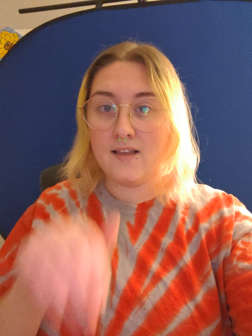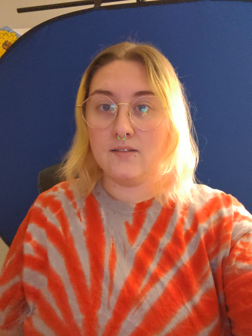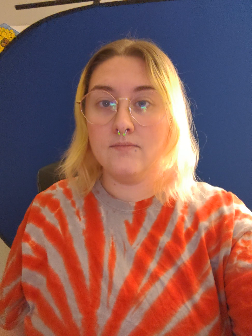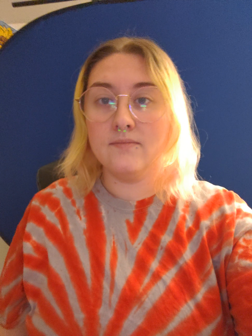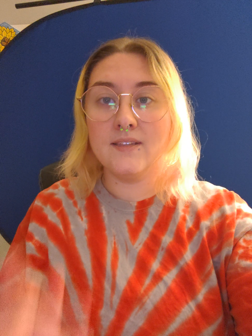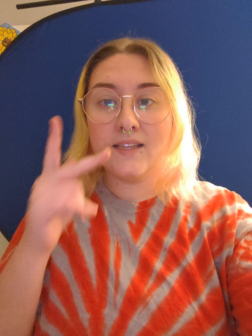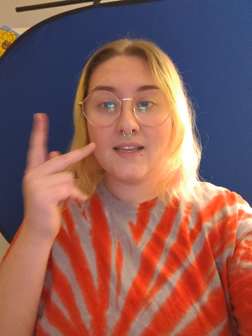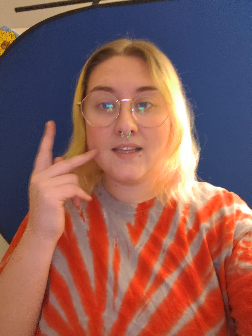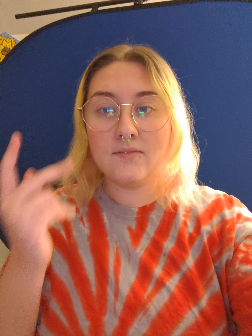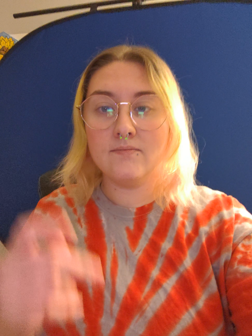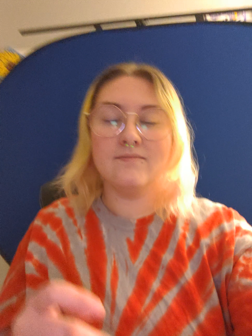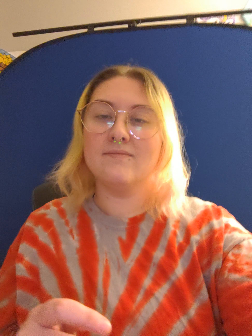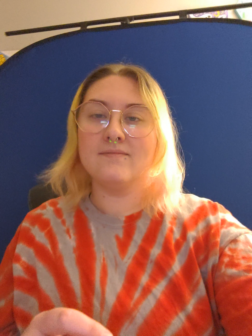kitty